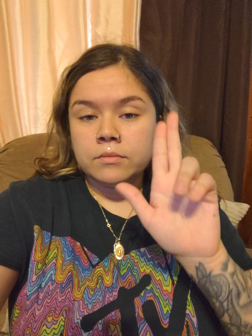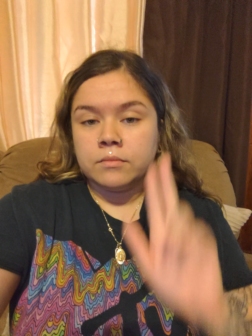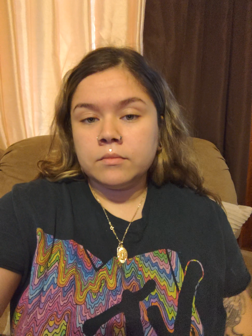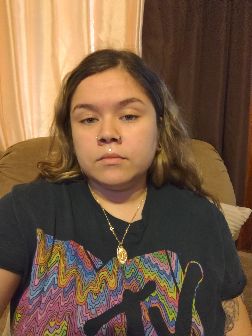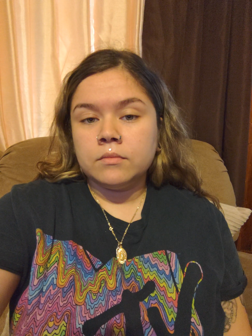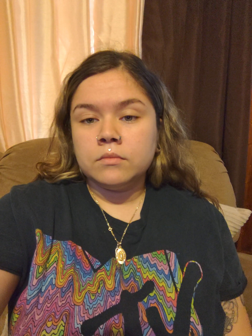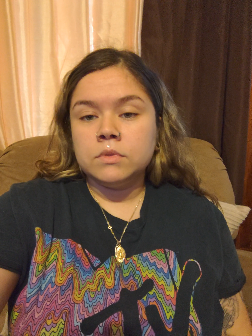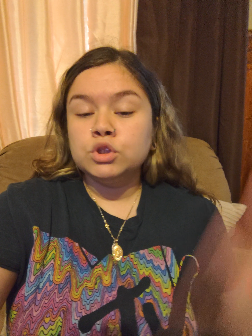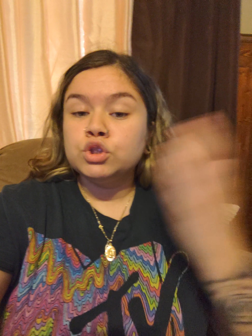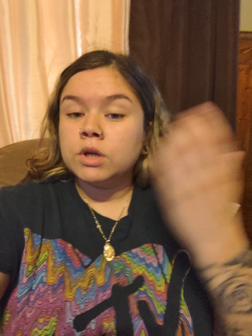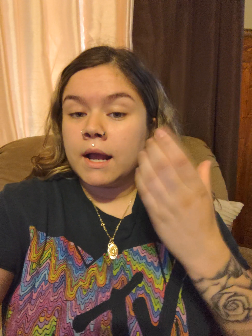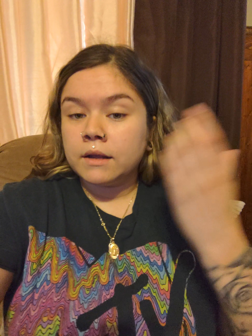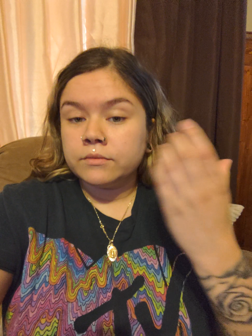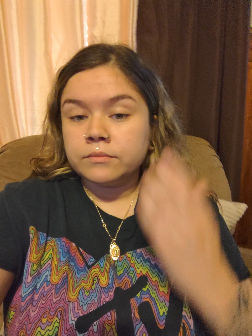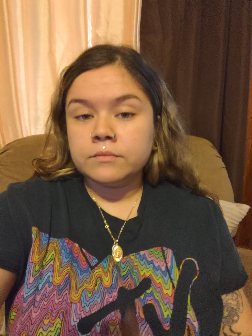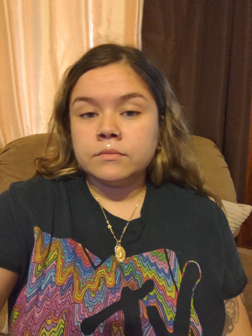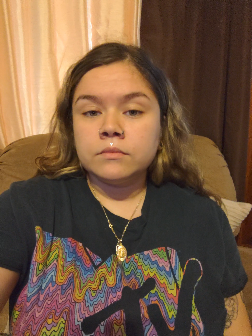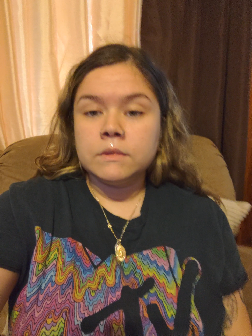shake